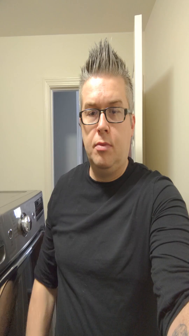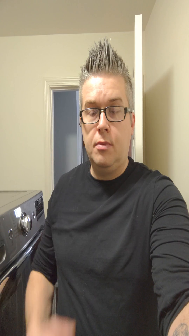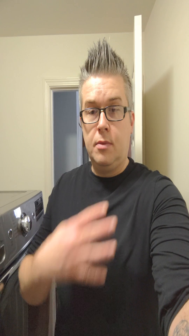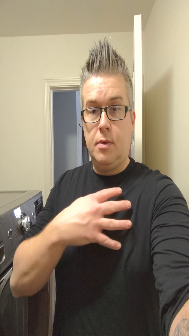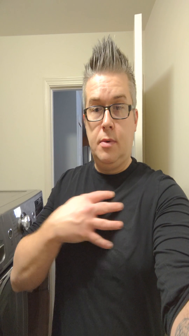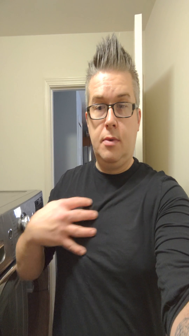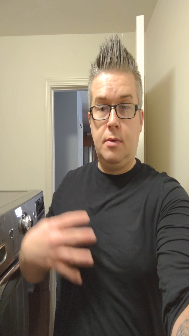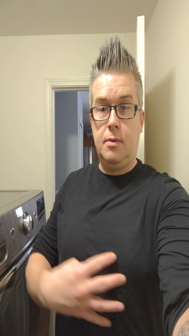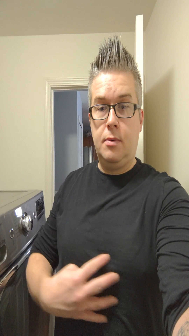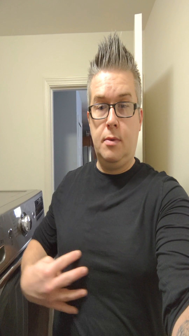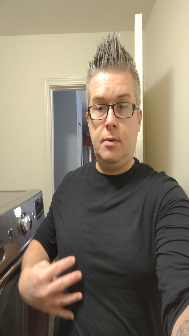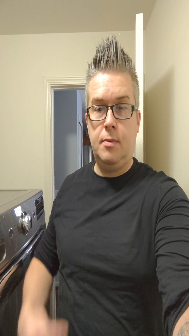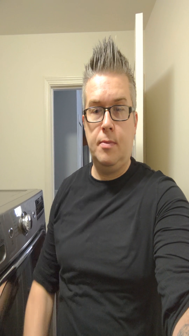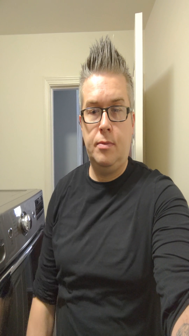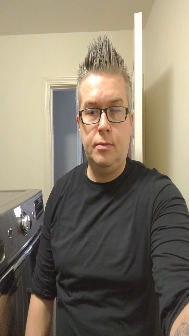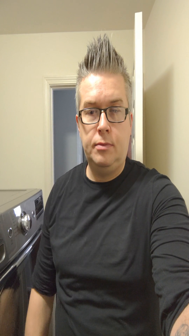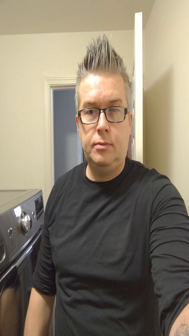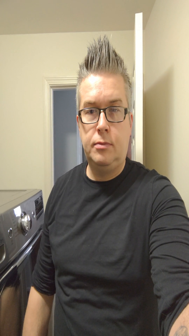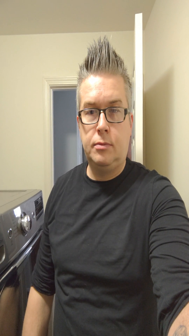zebra